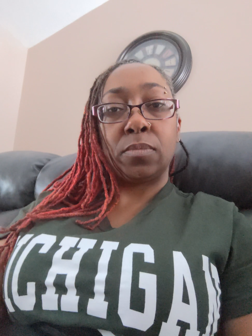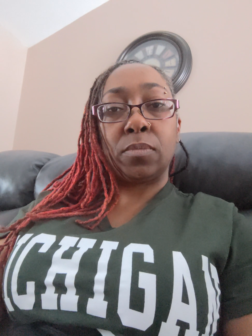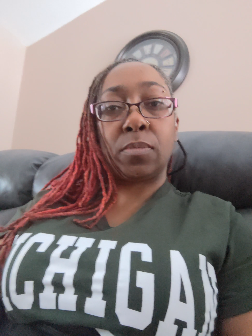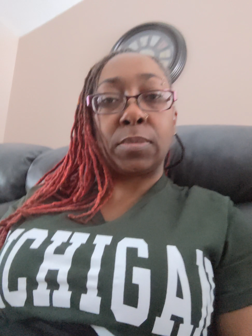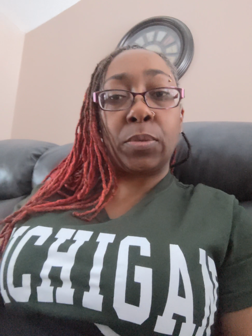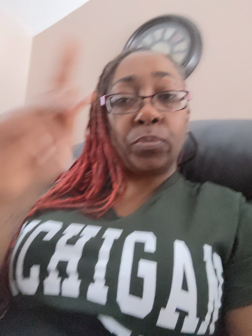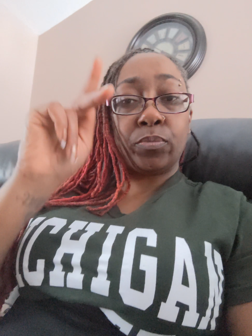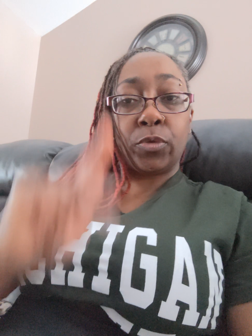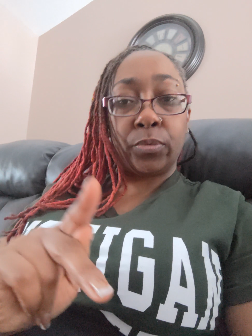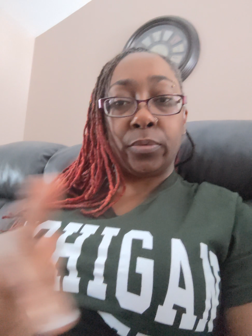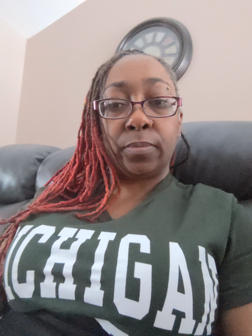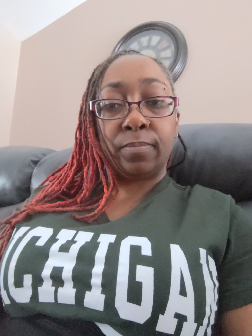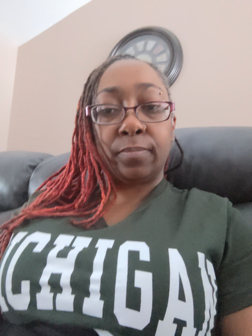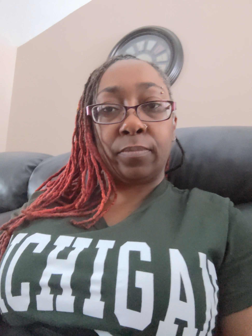person